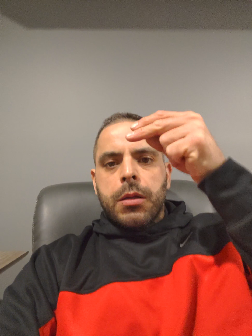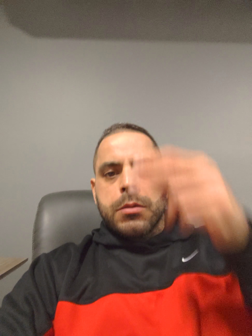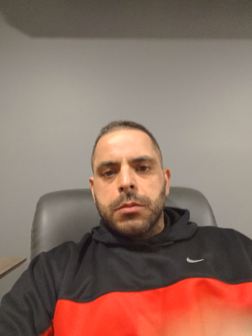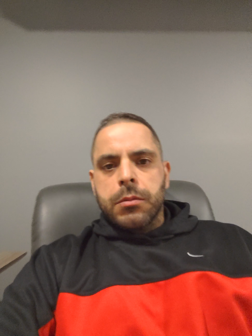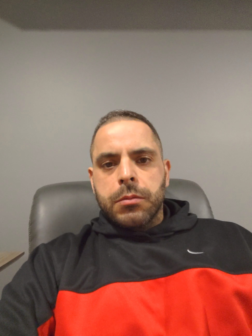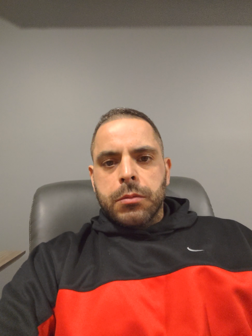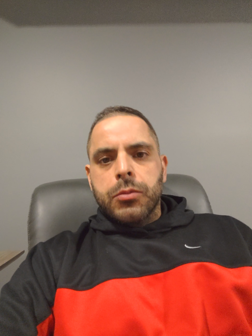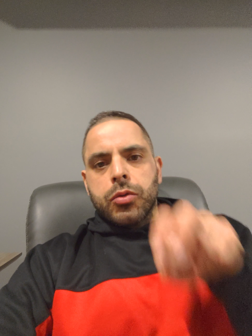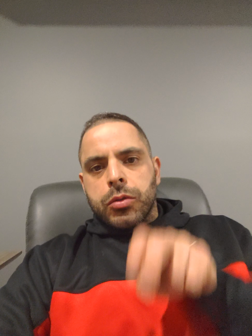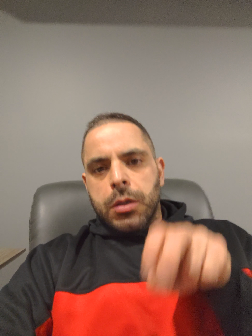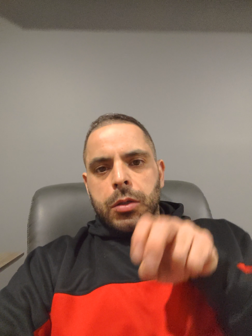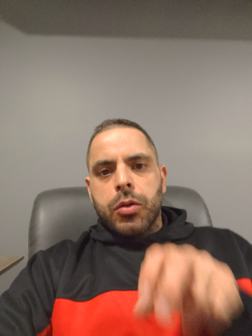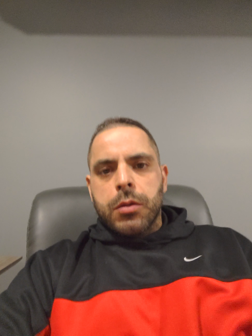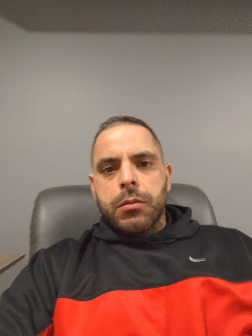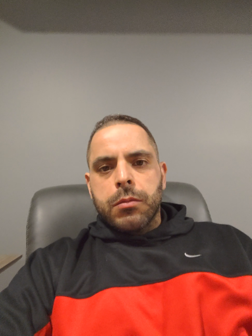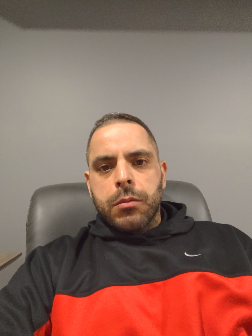chair